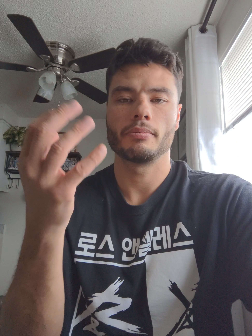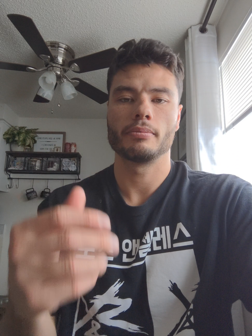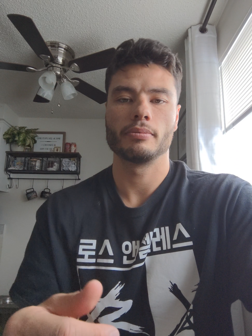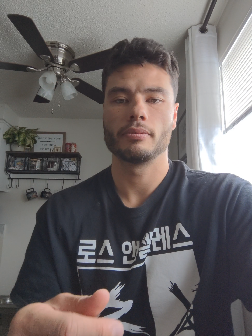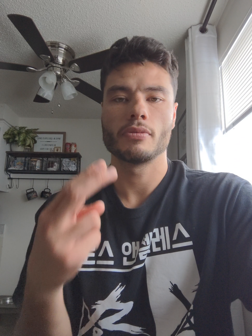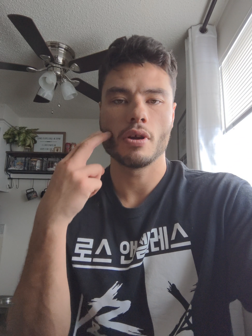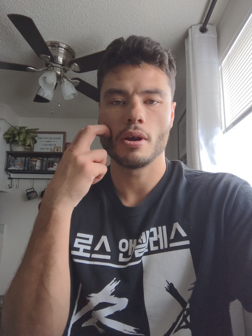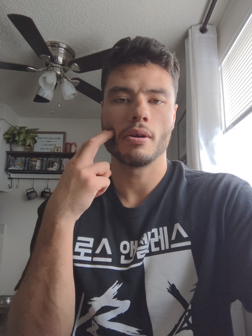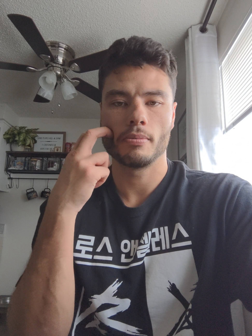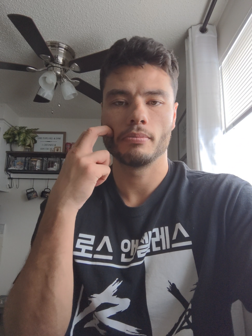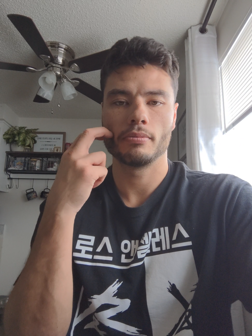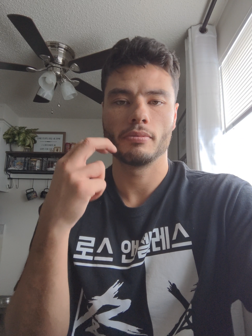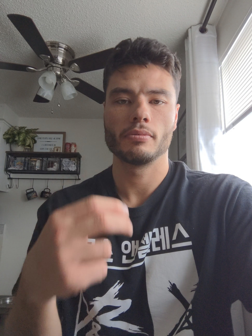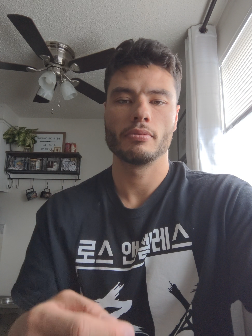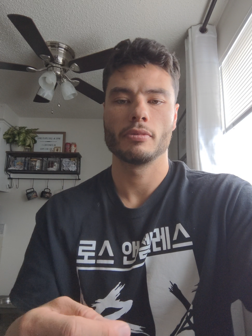gum